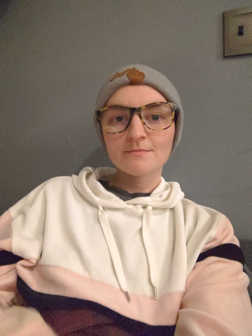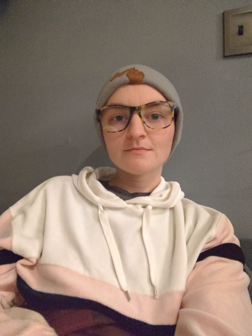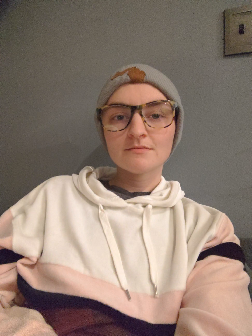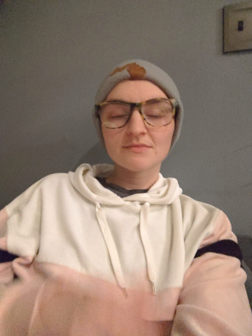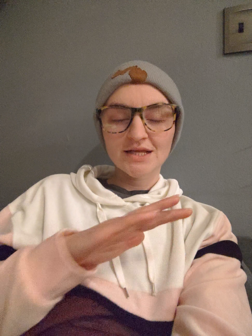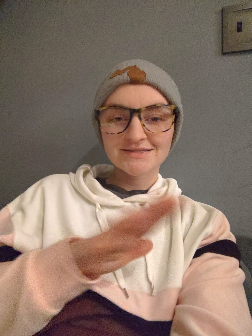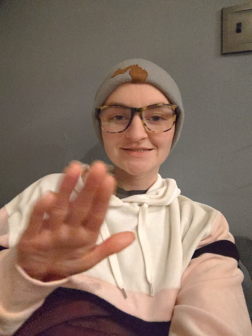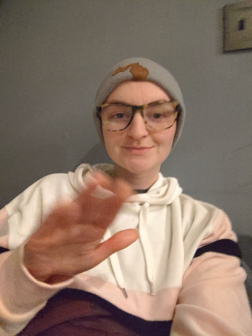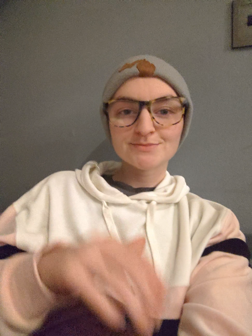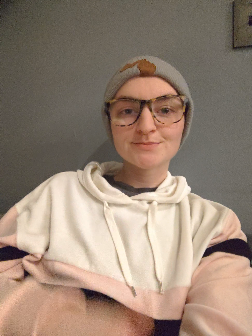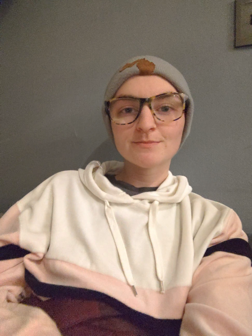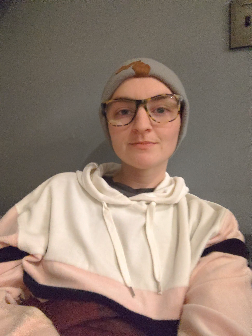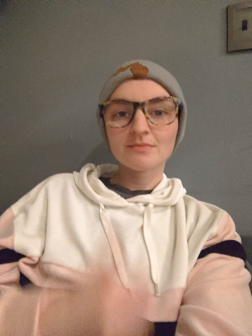clean